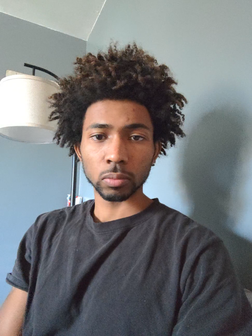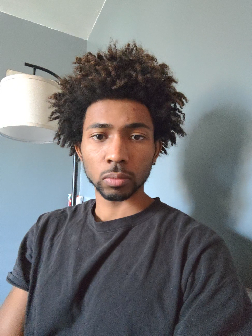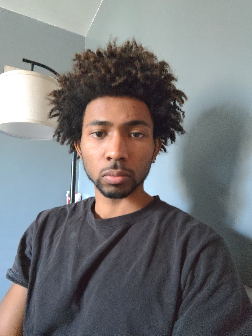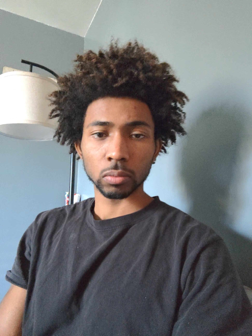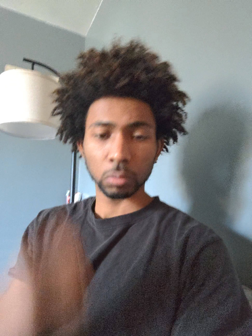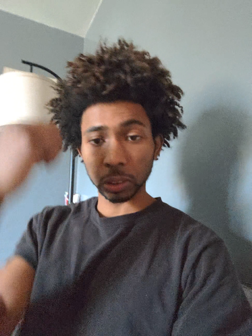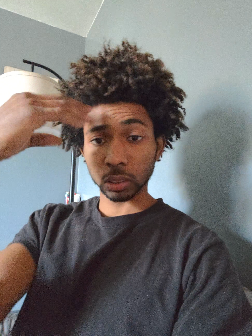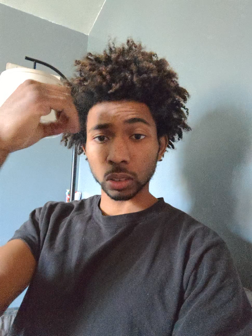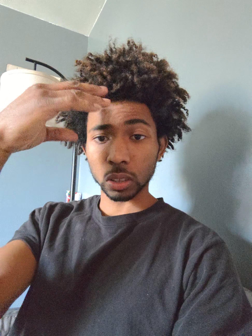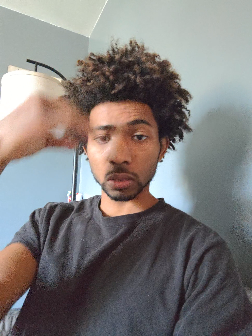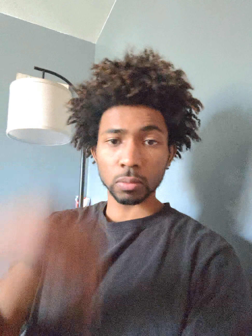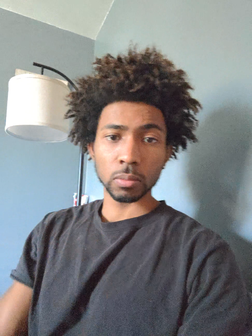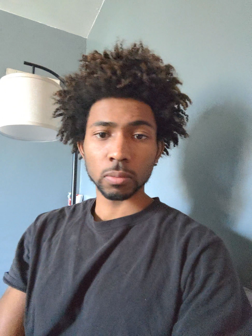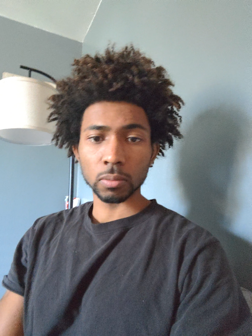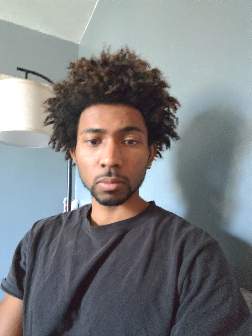shower